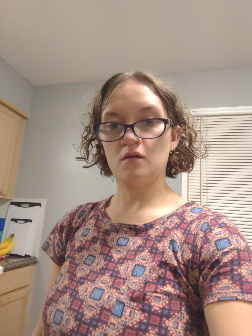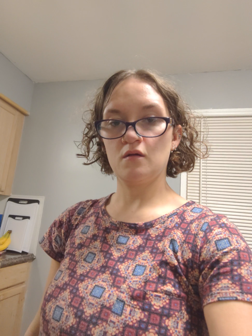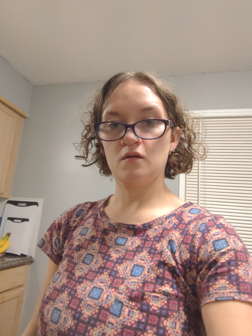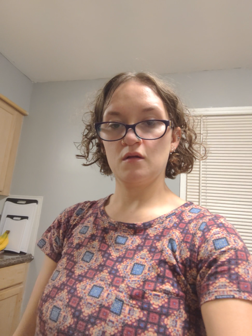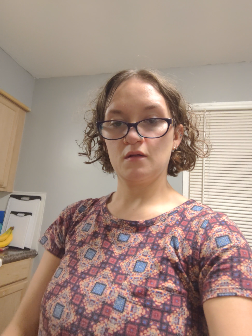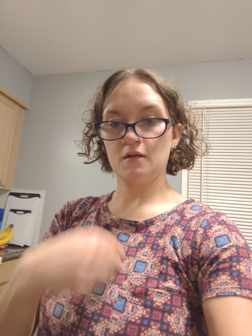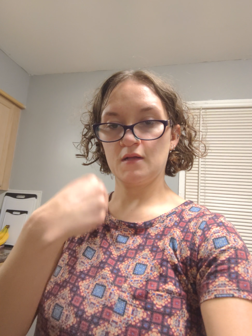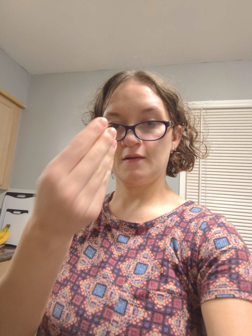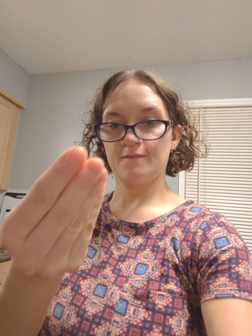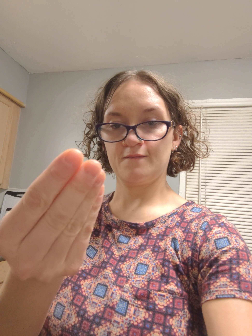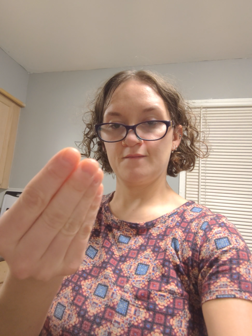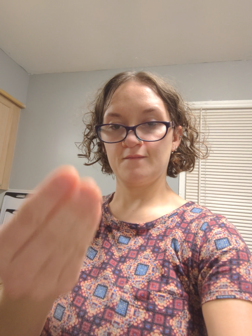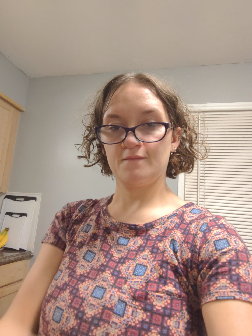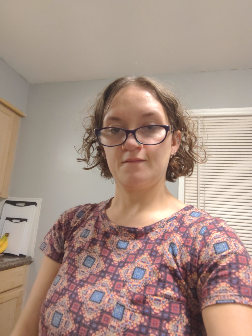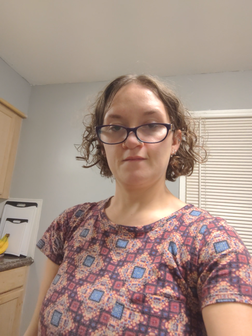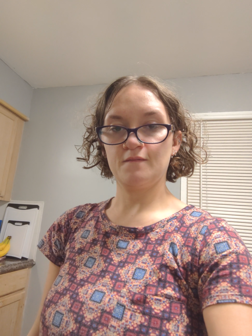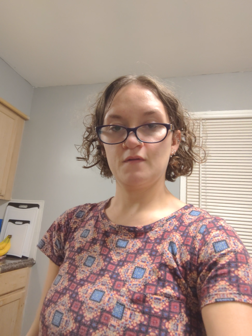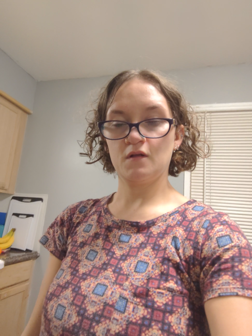give